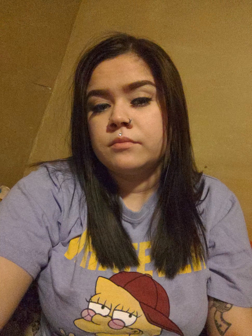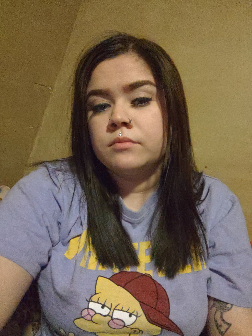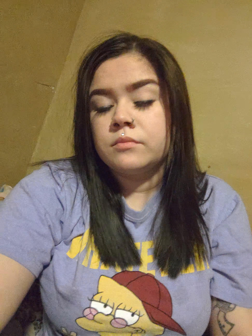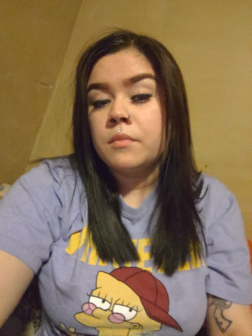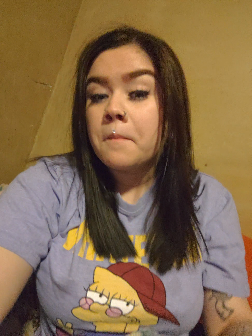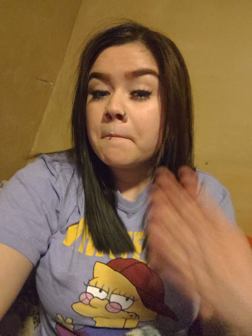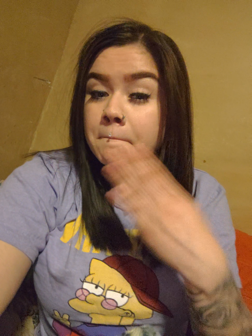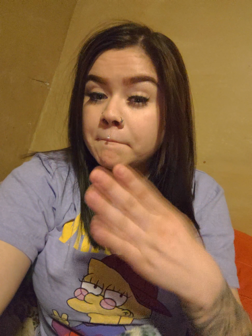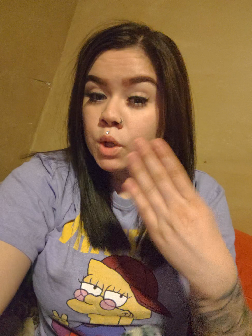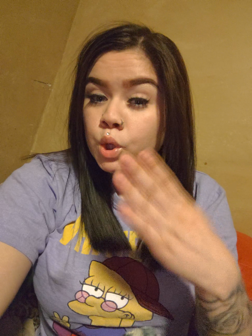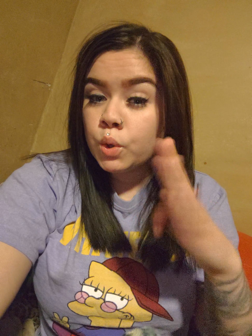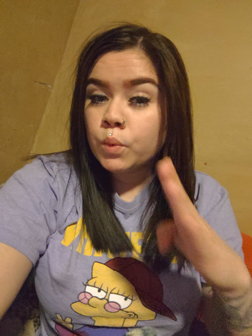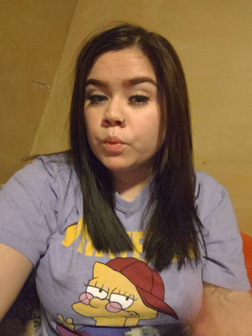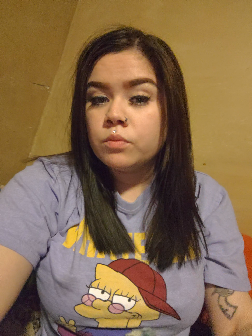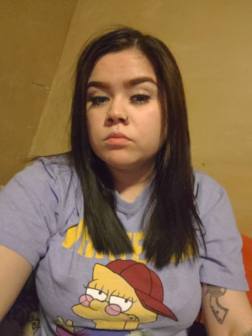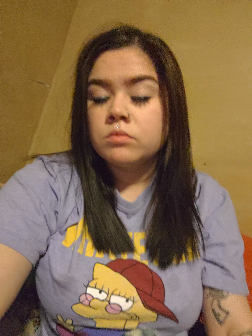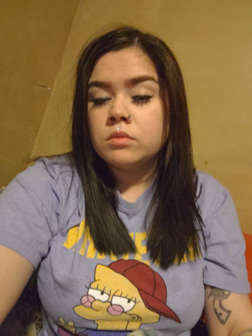blue